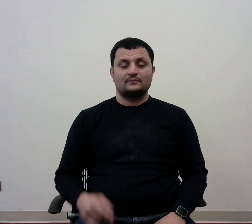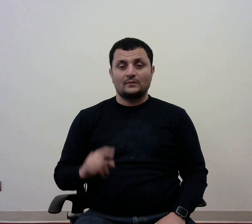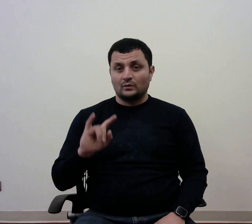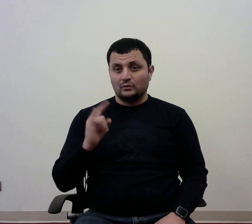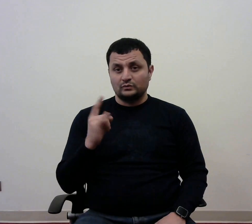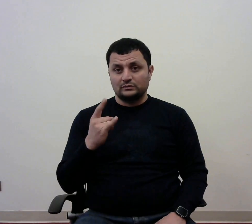uşaq